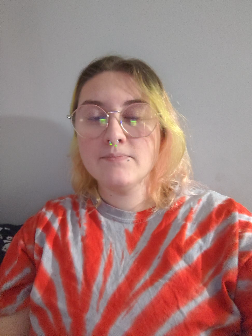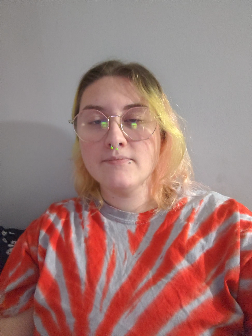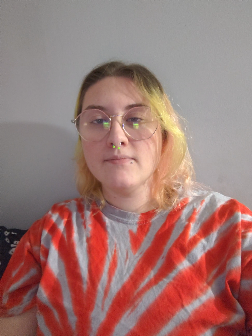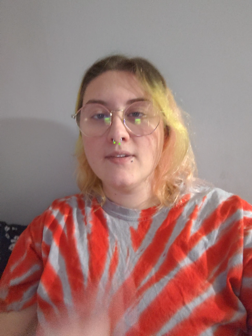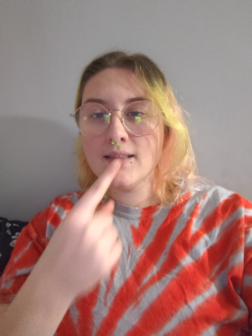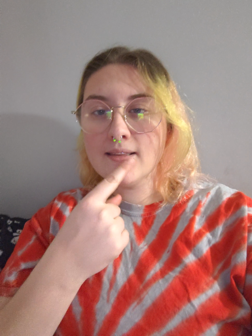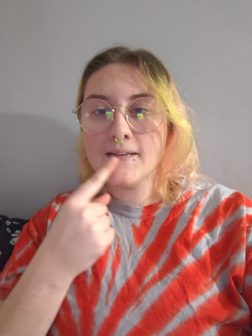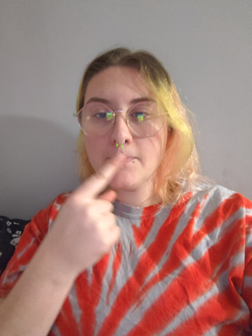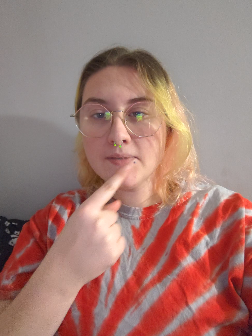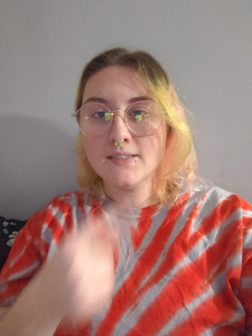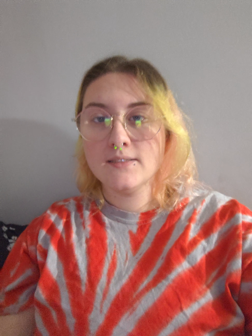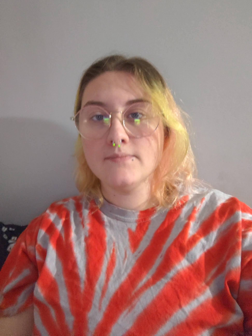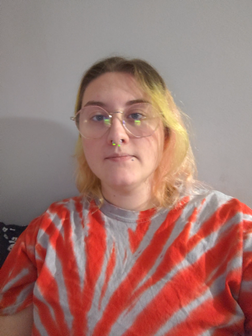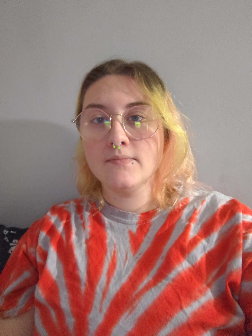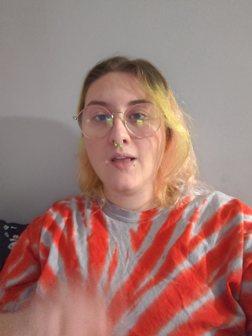lips